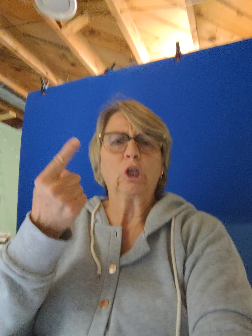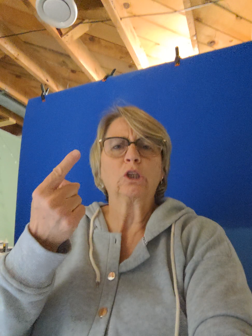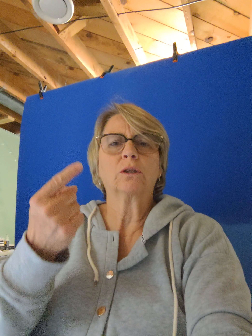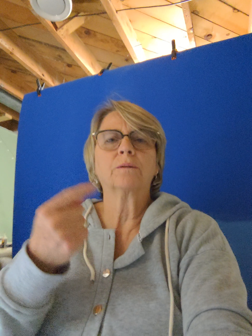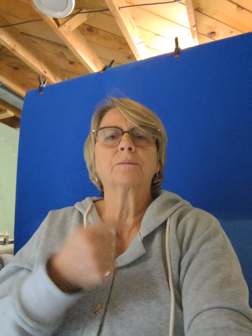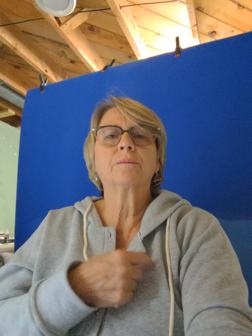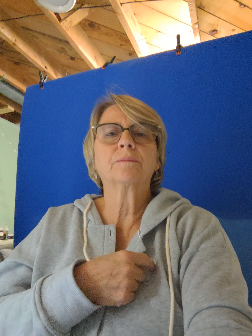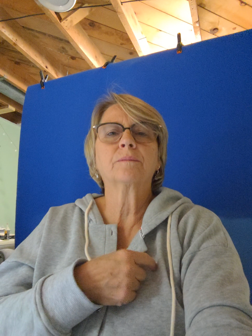first